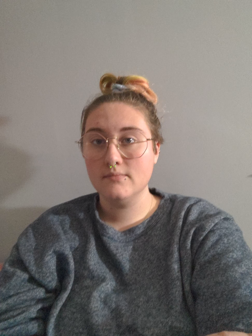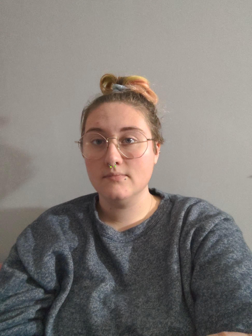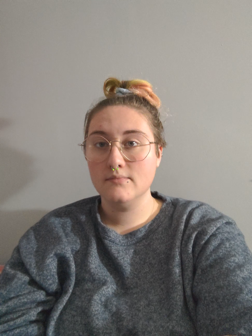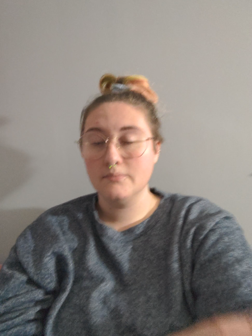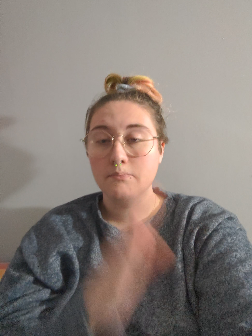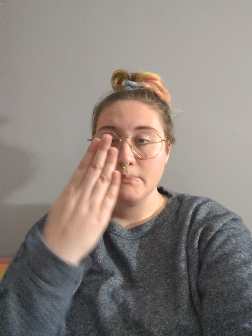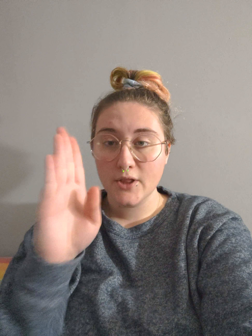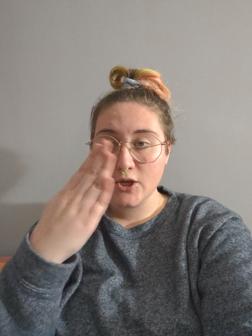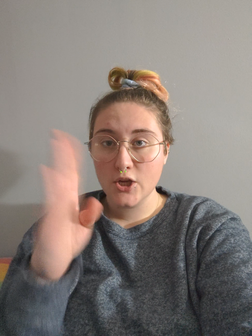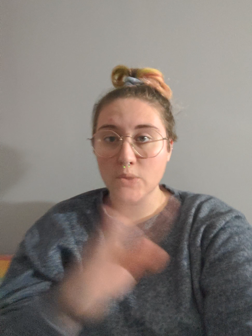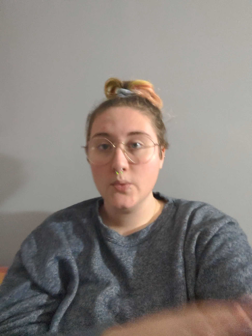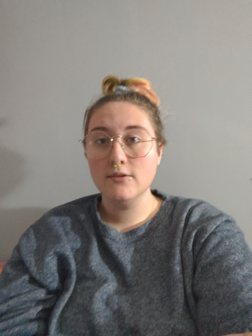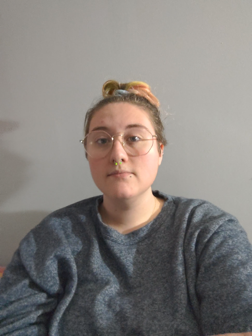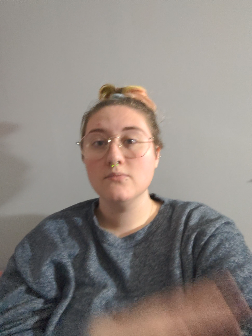blue